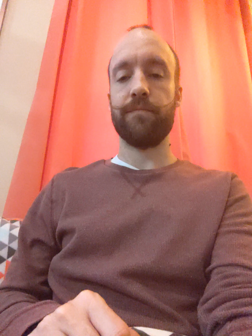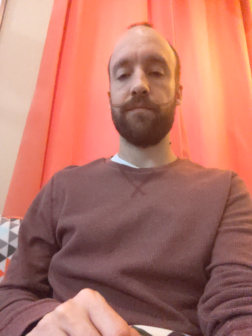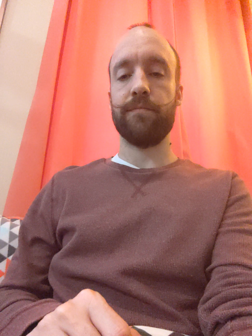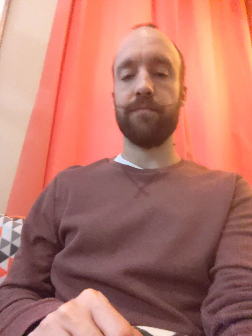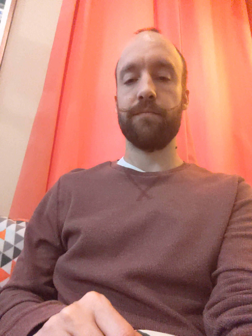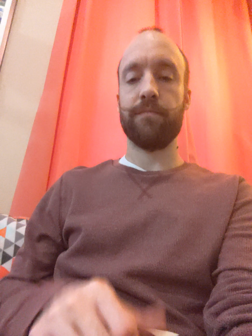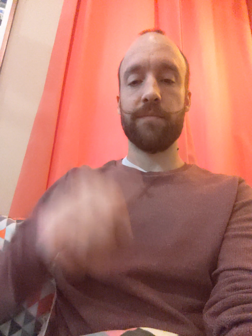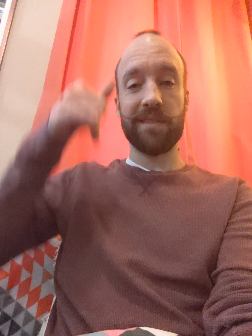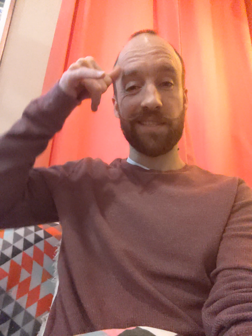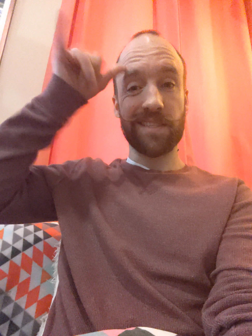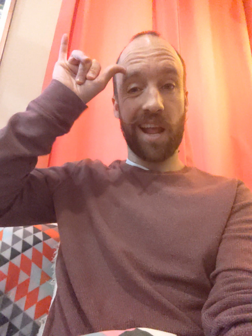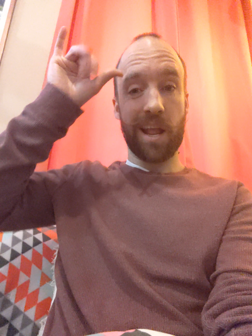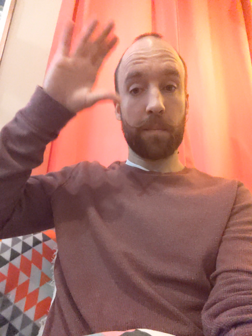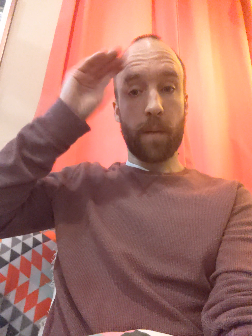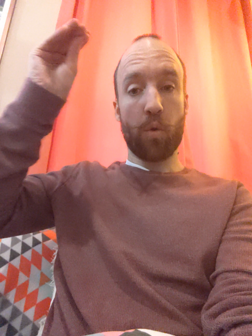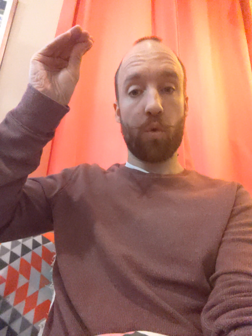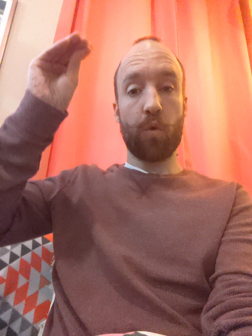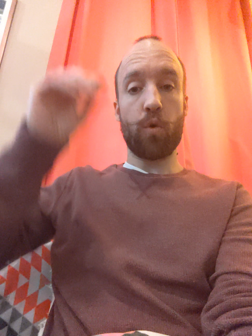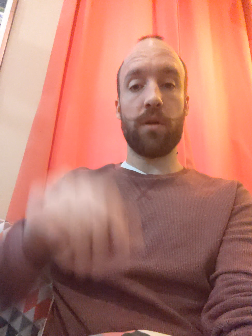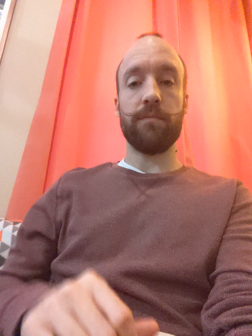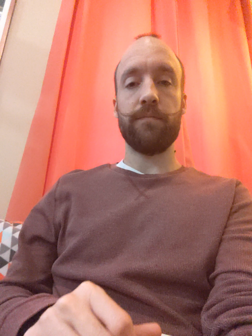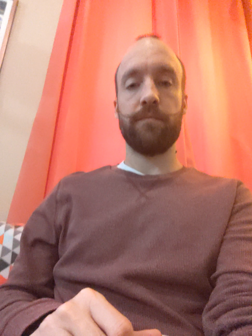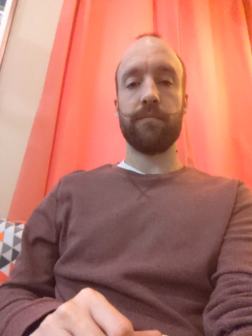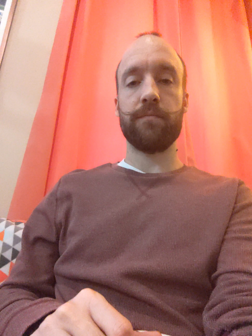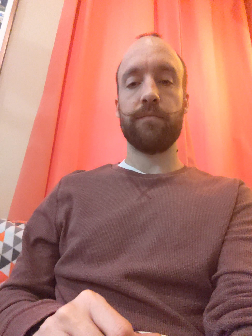cowboy